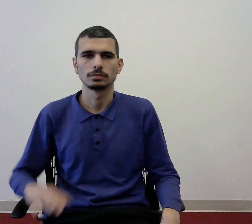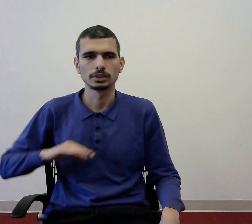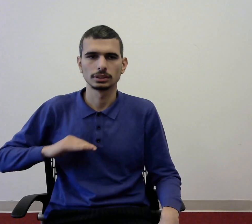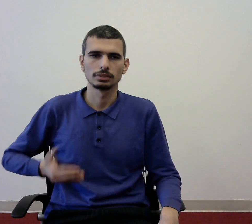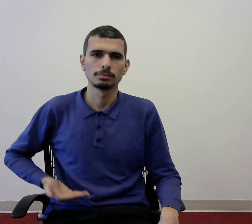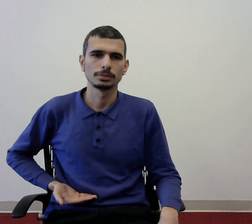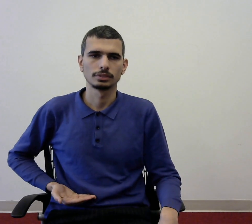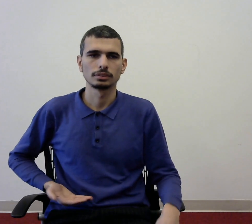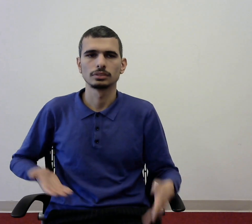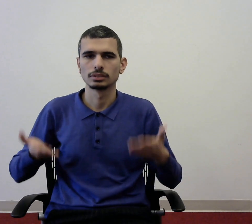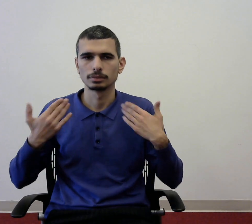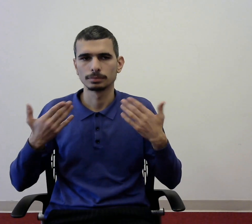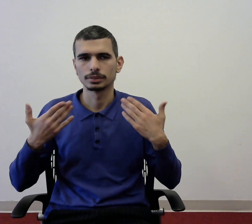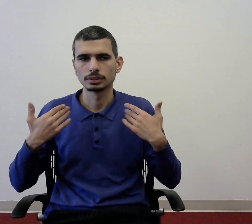bağ